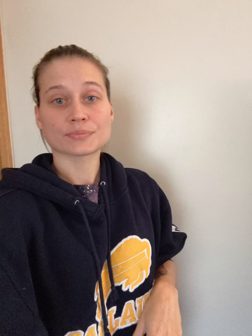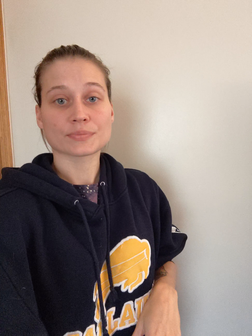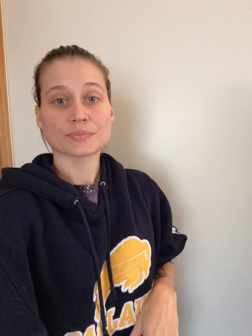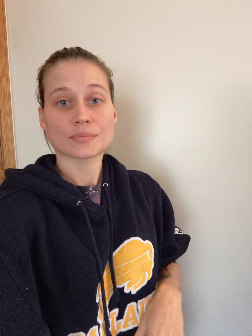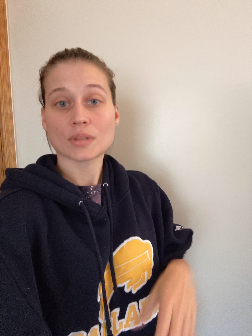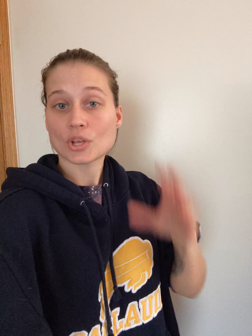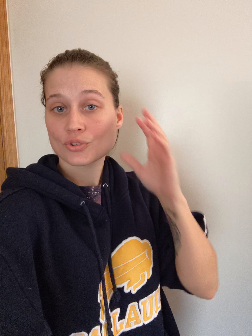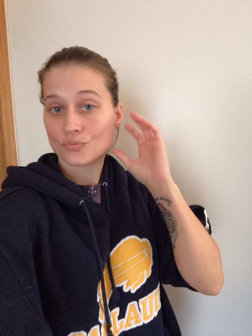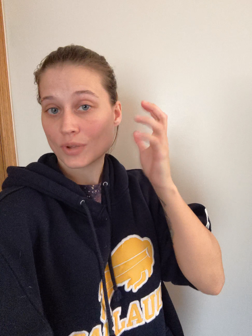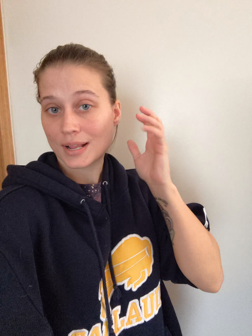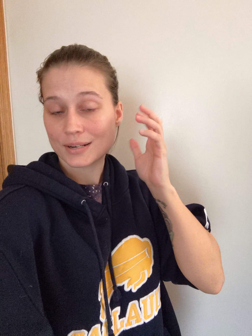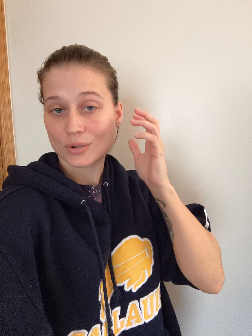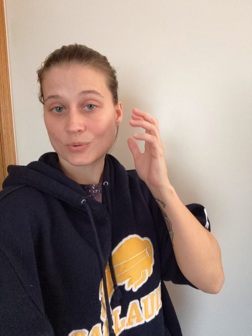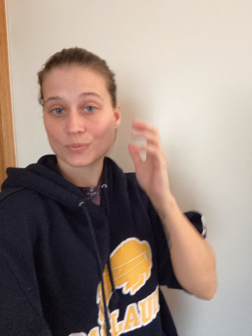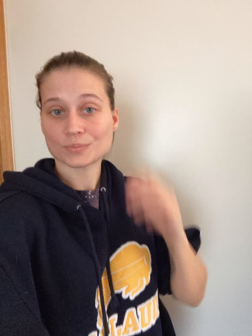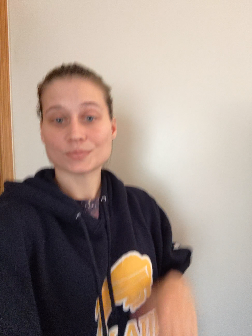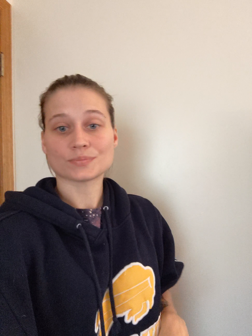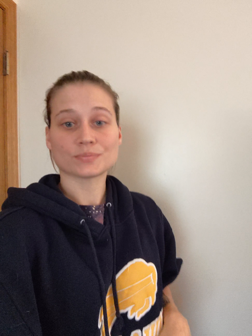radio